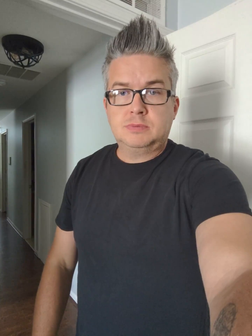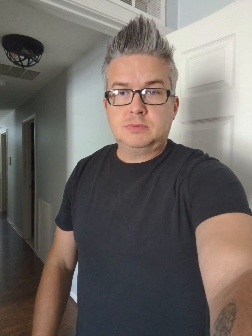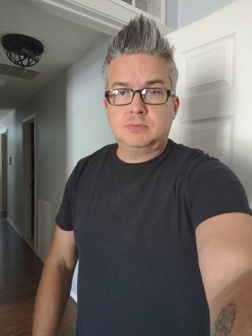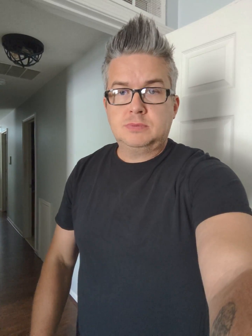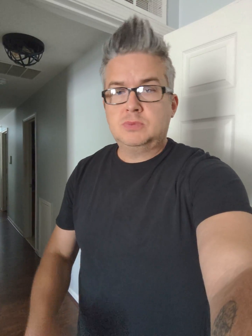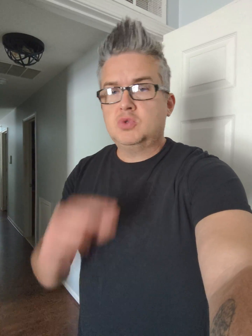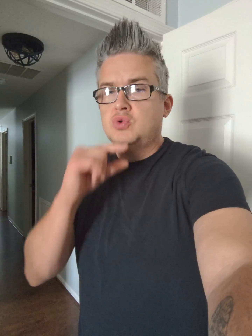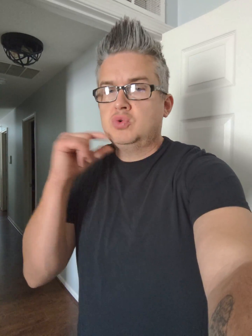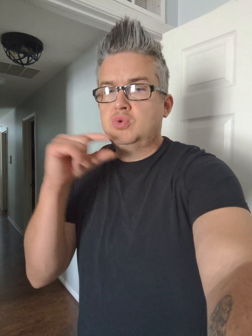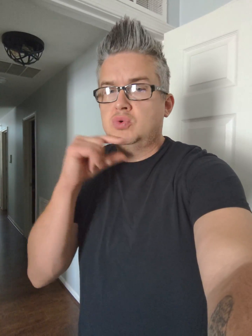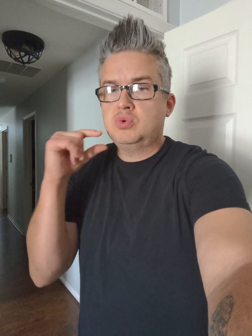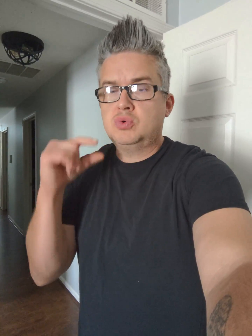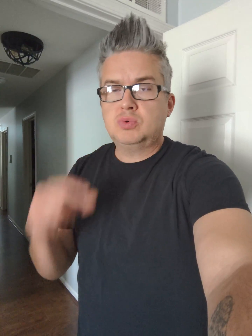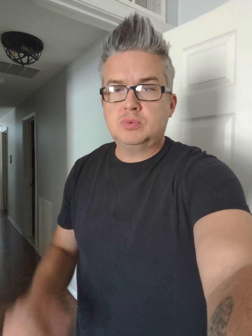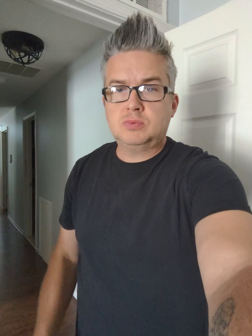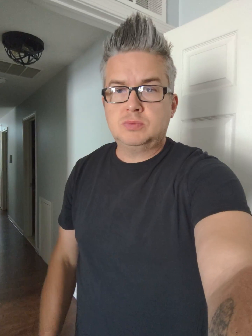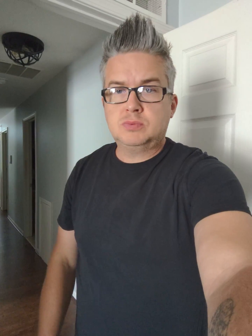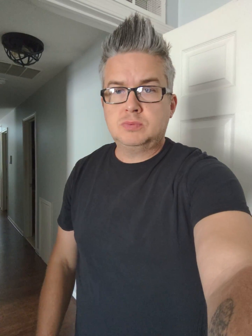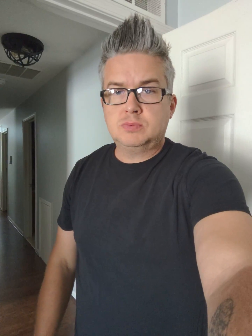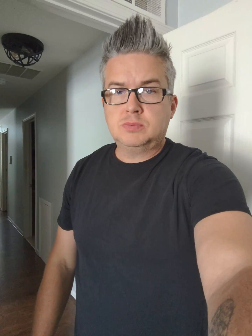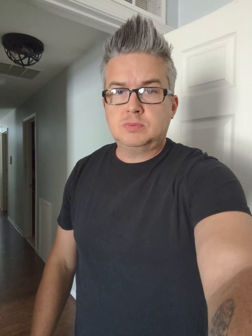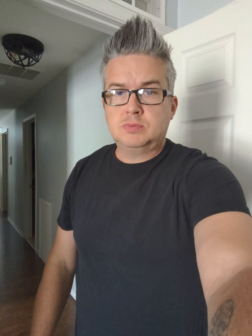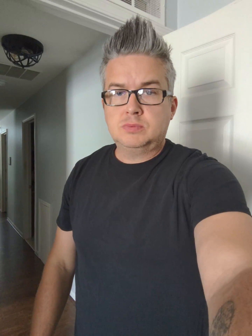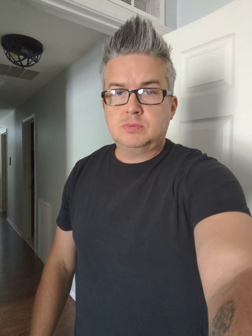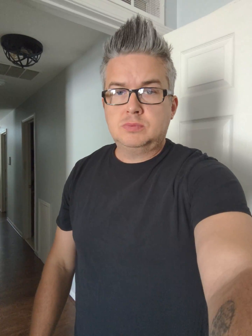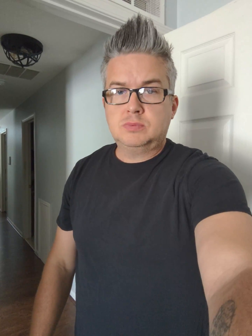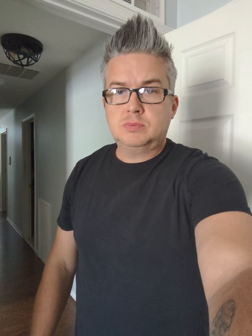glue